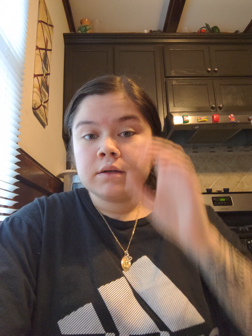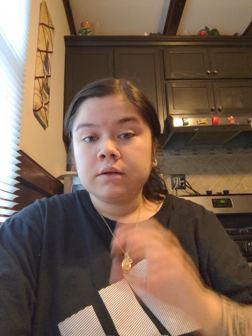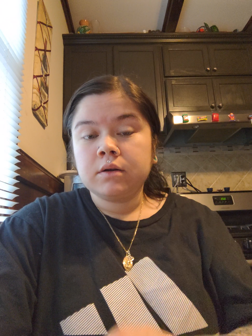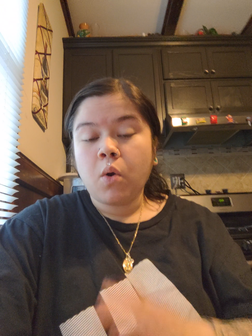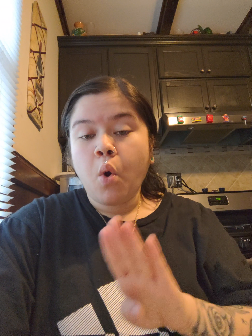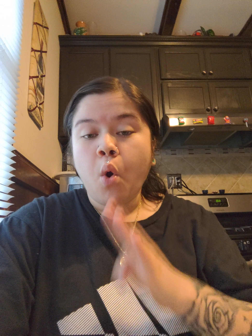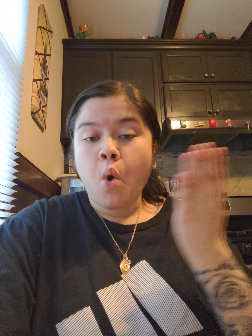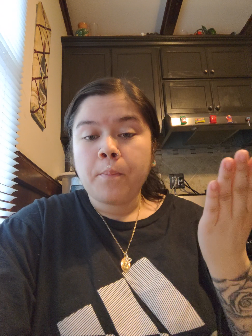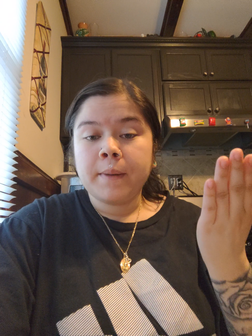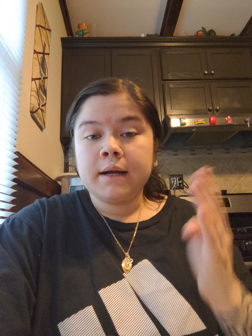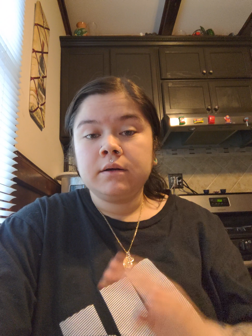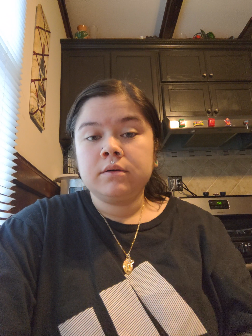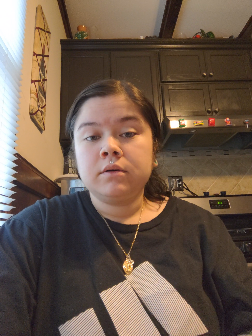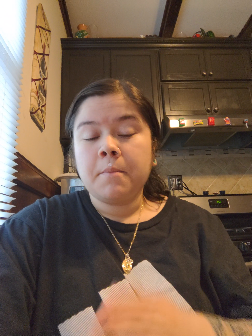open